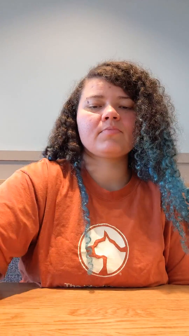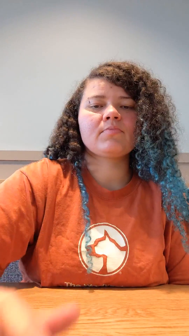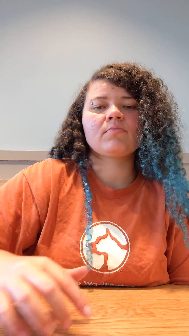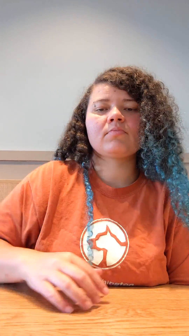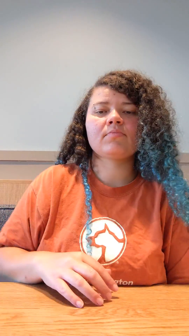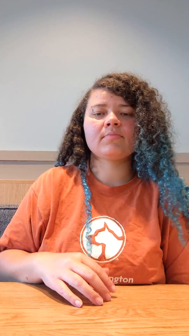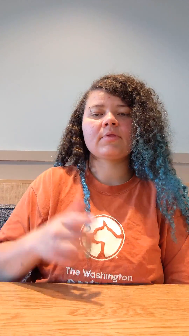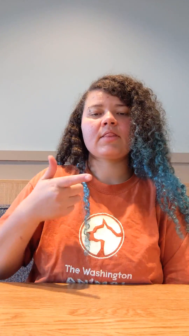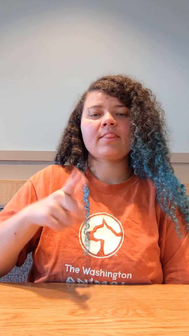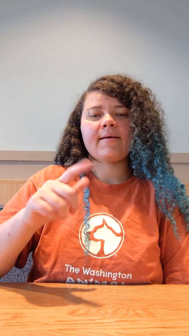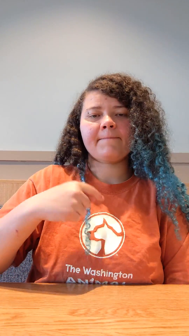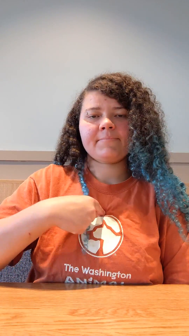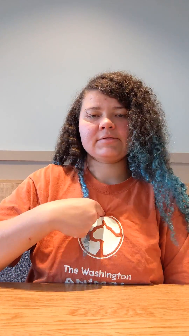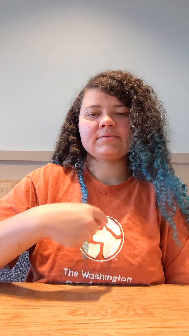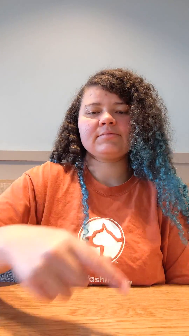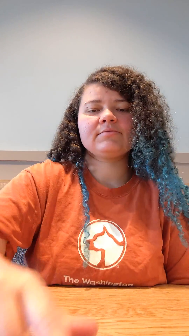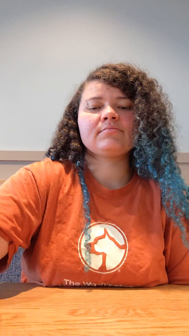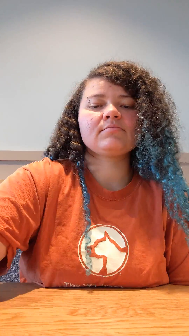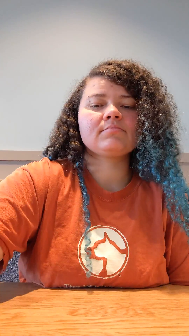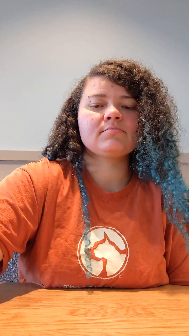let me